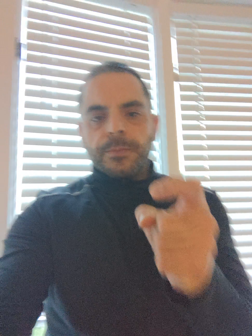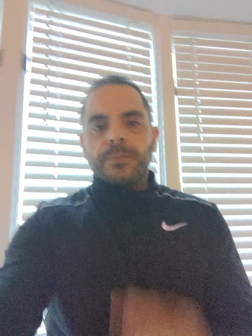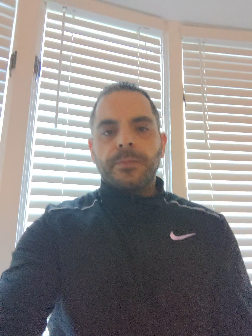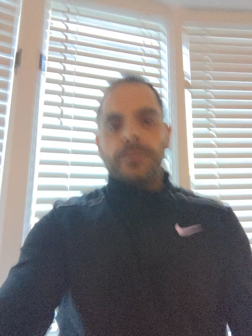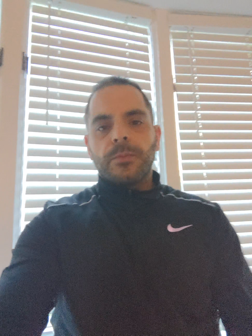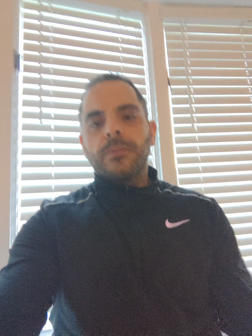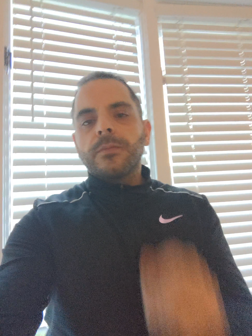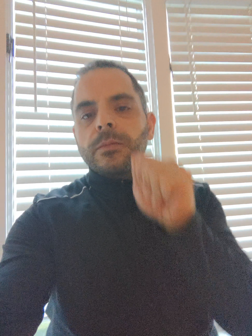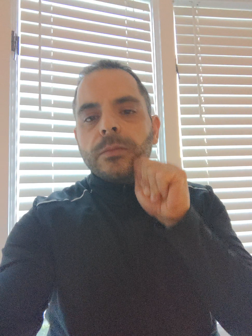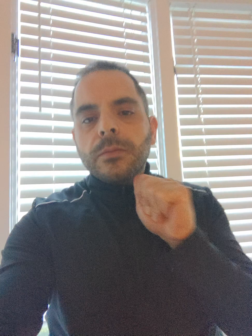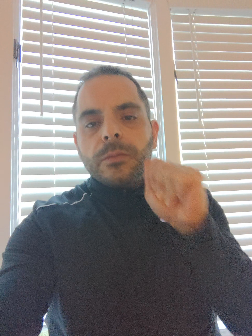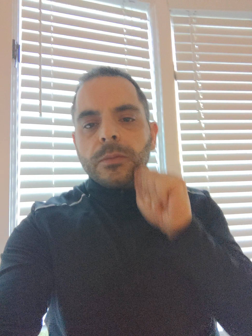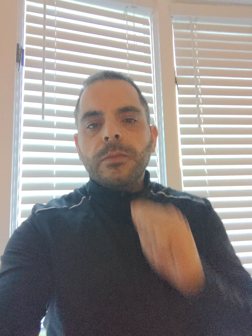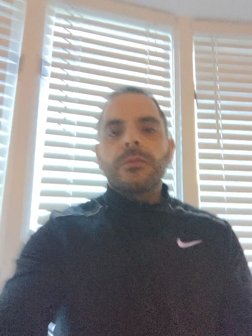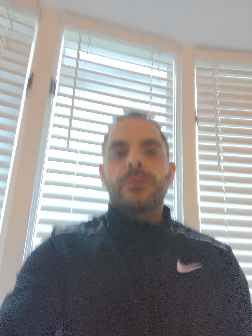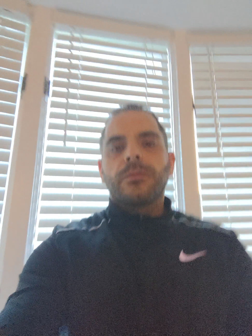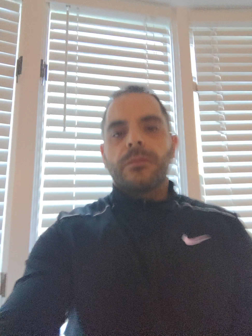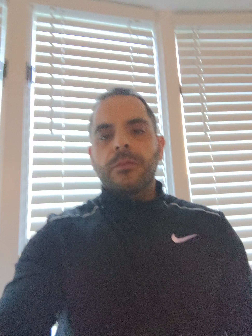aunt